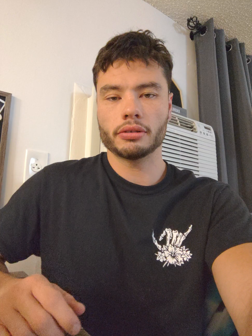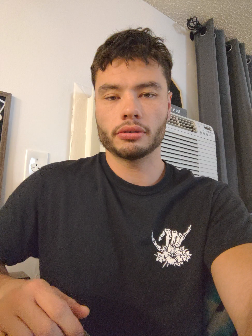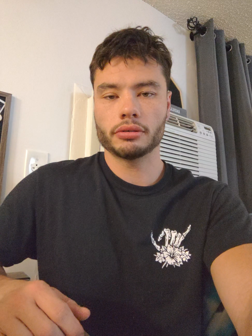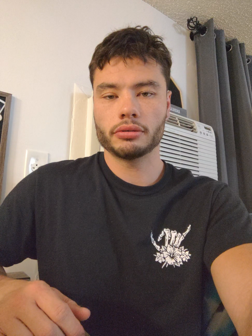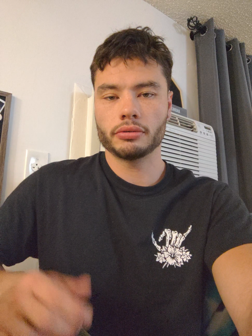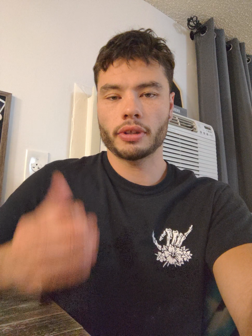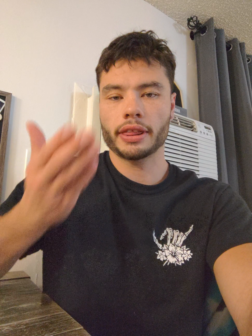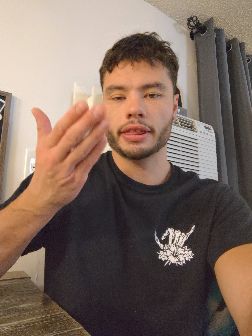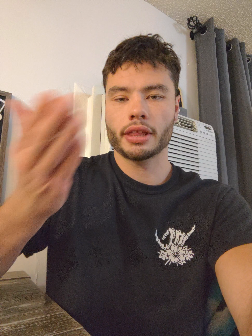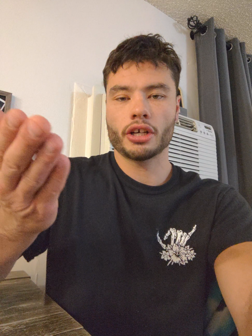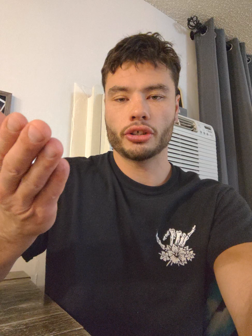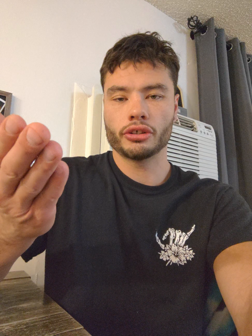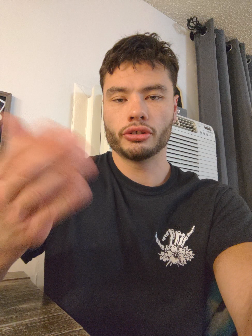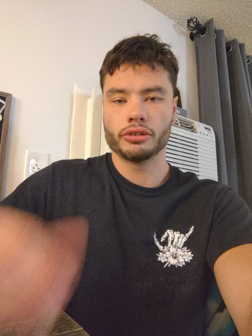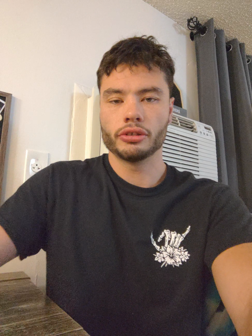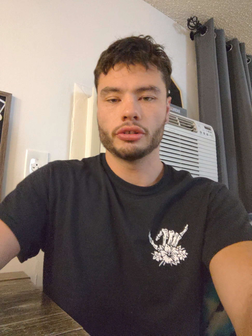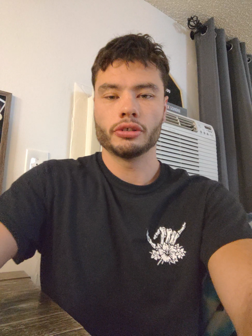there